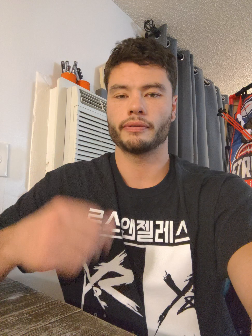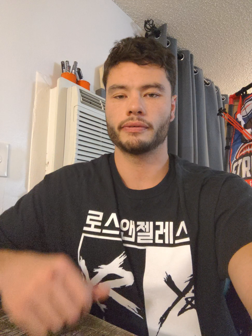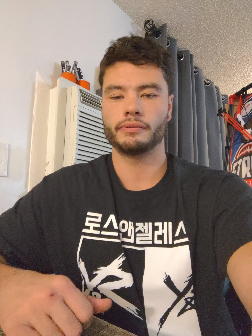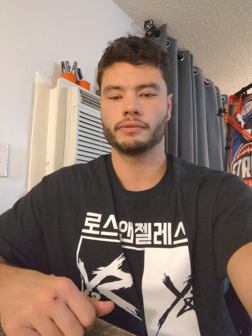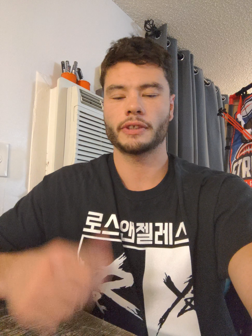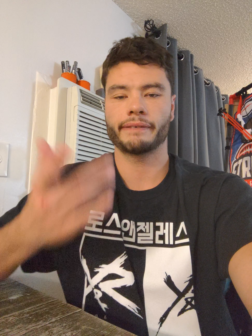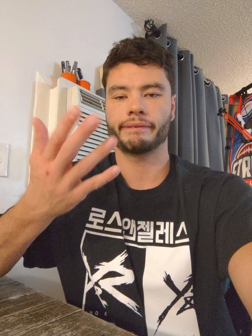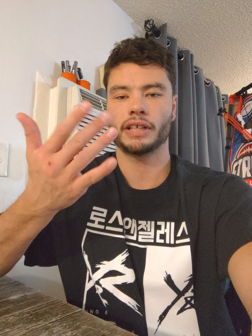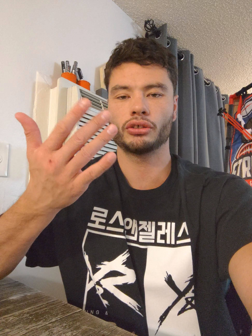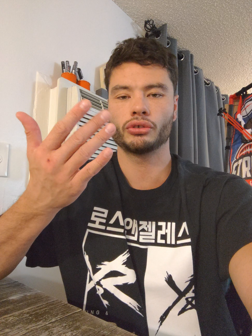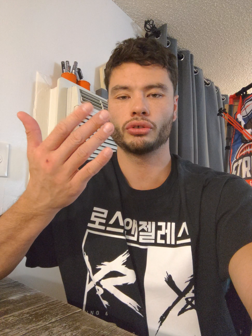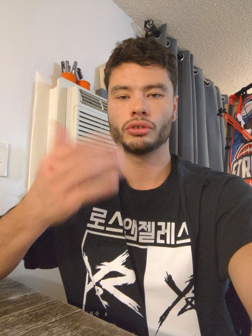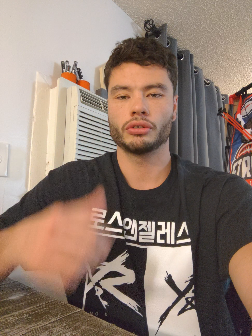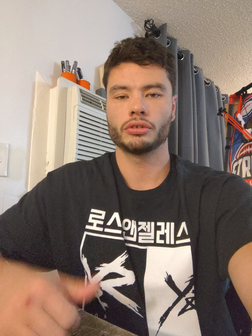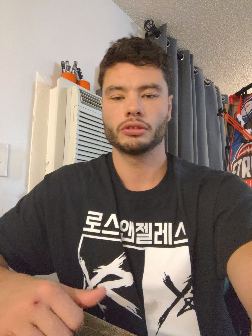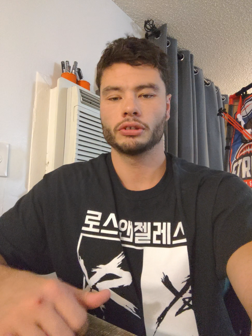finger